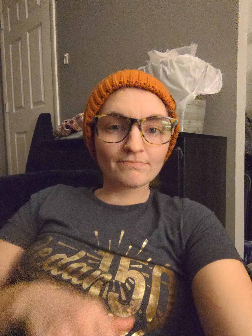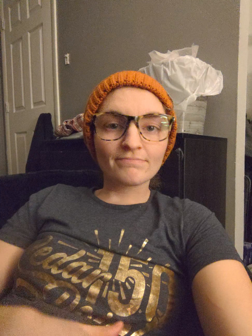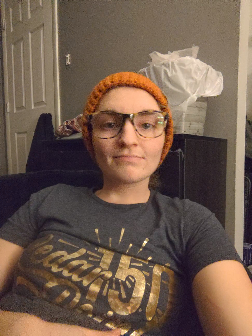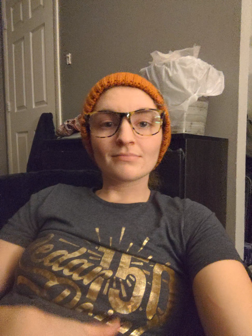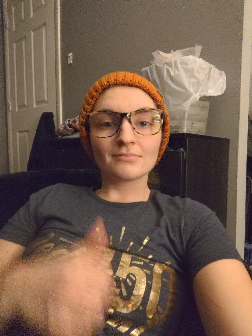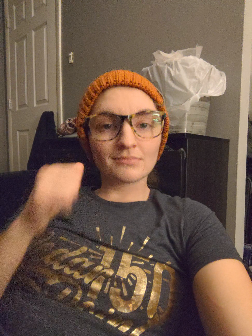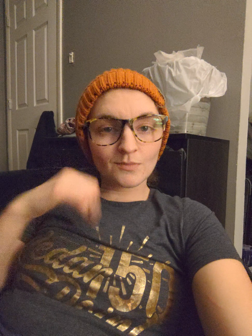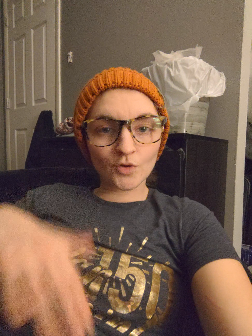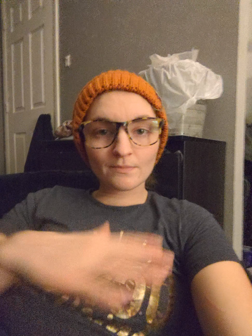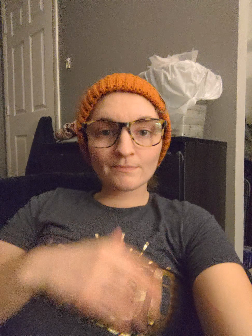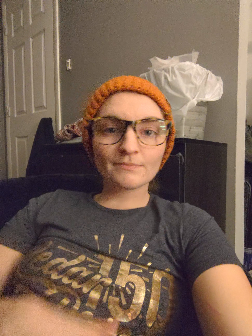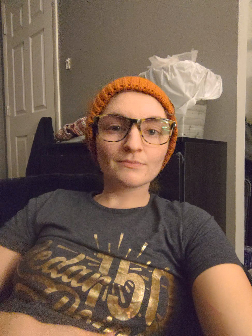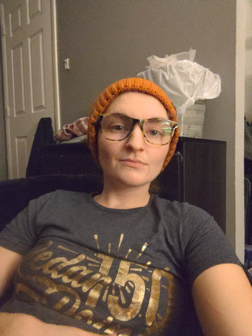backyard